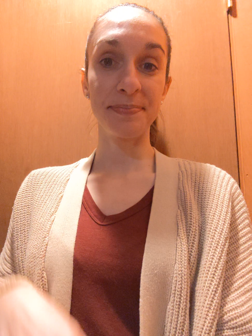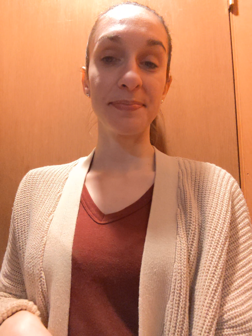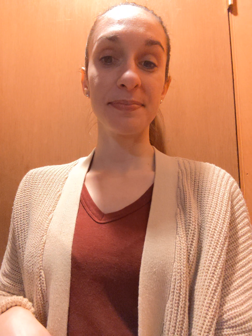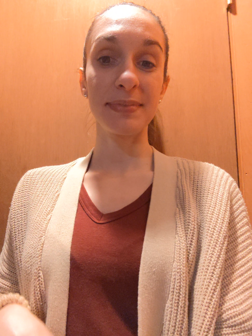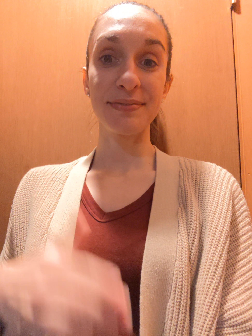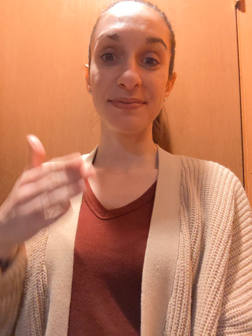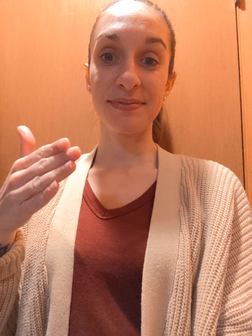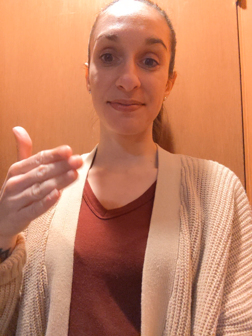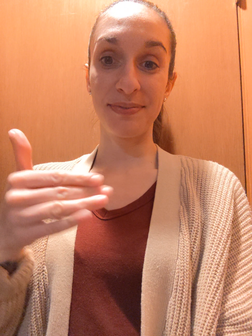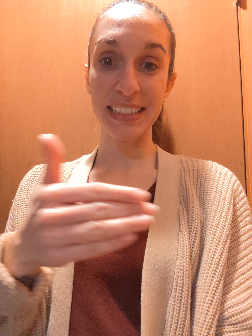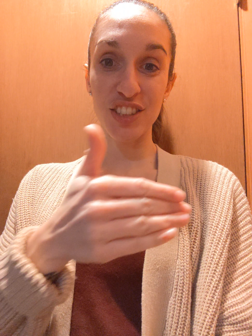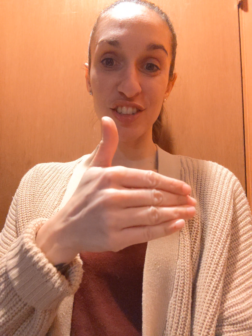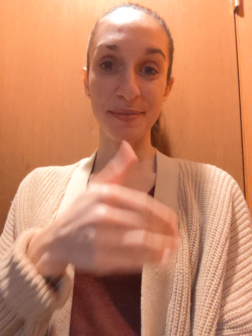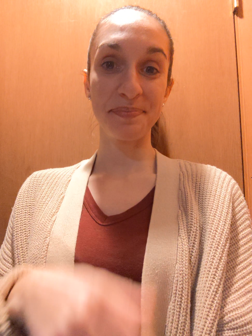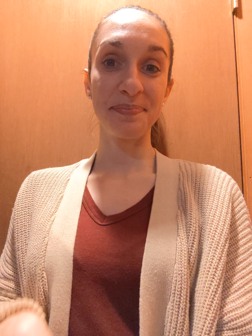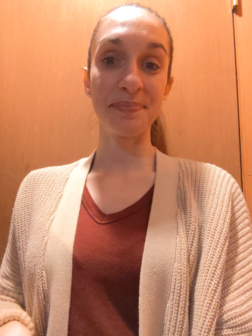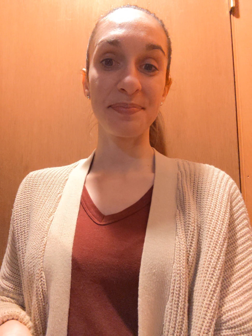fish